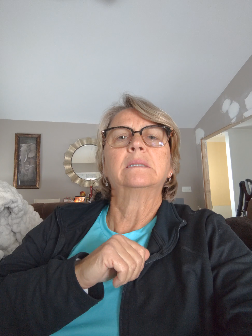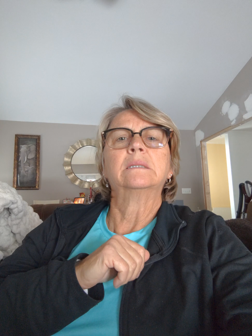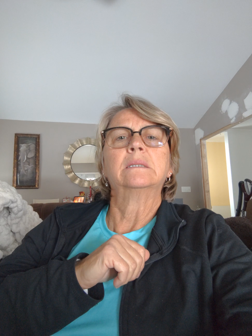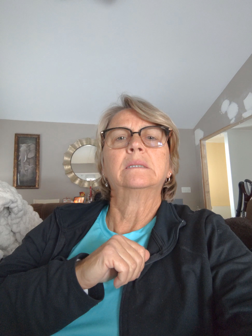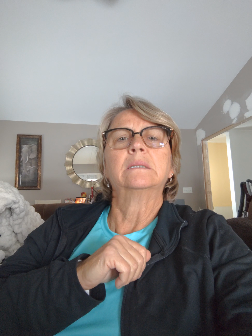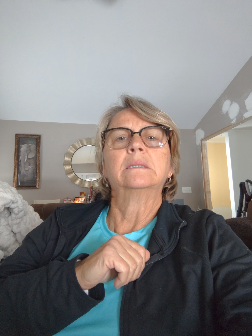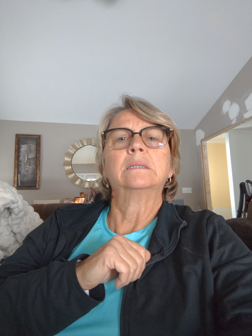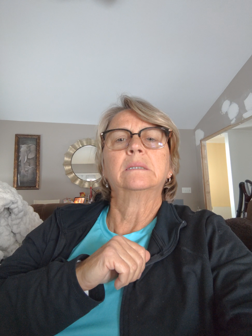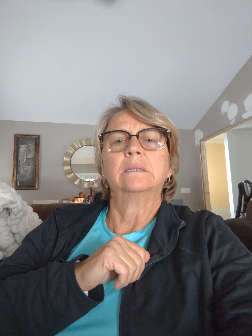aunt